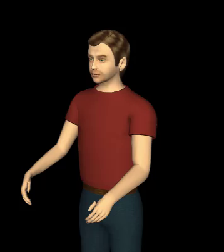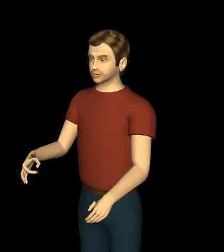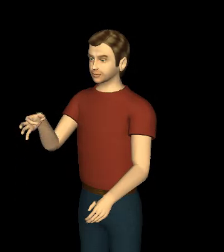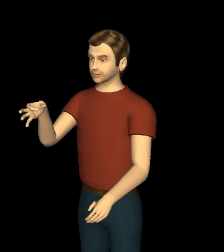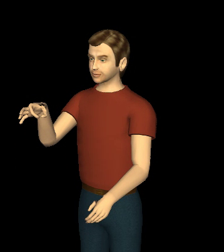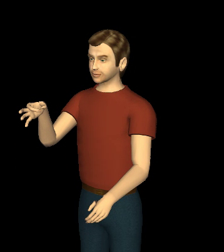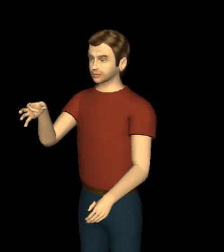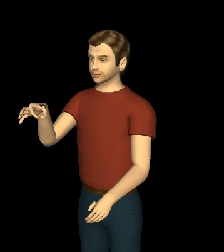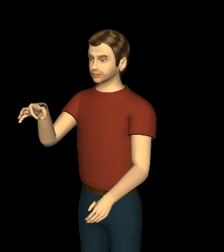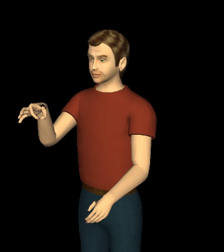إبرة